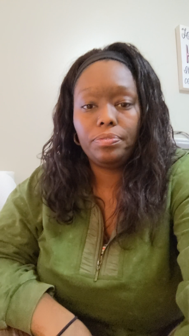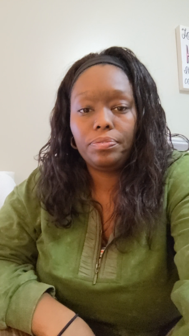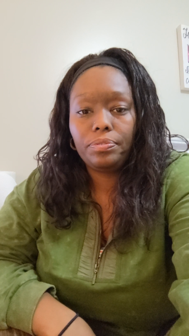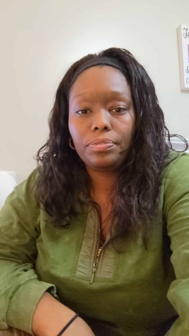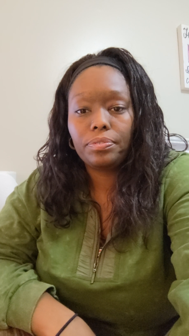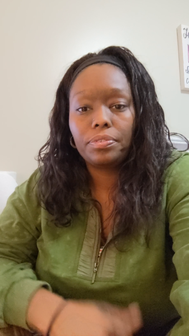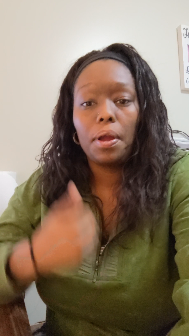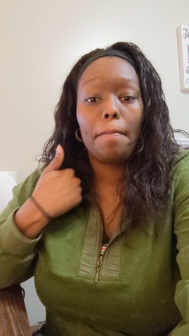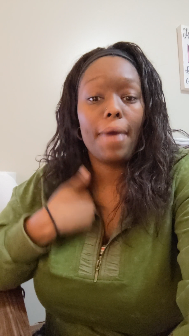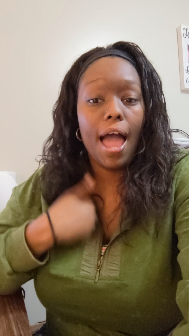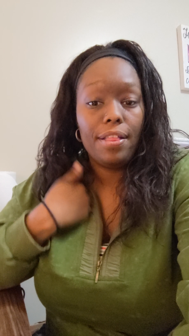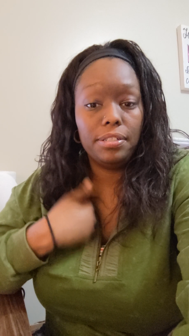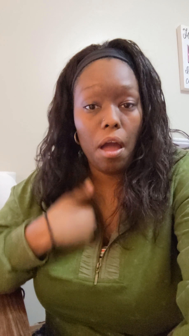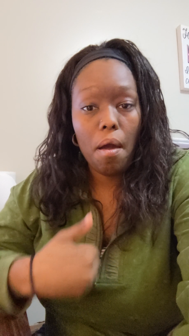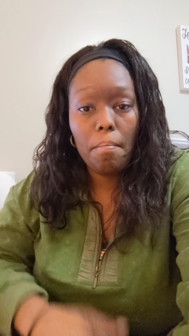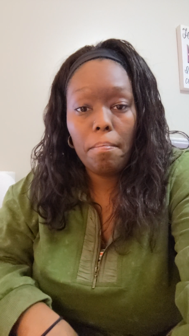bathtub